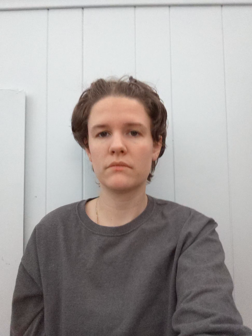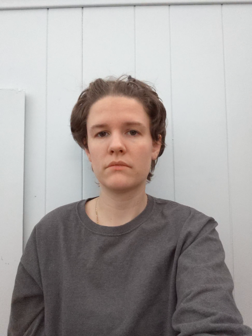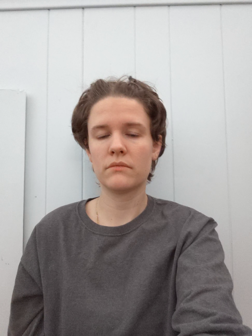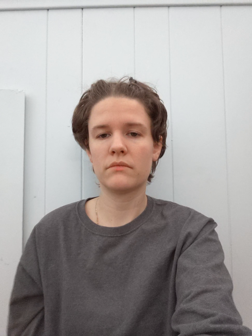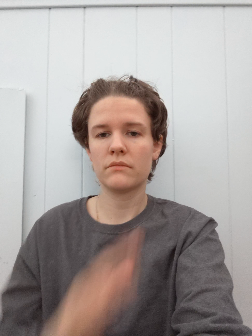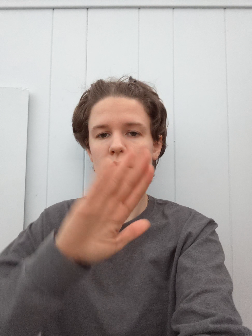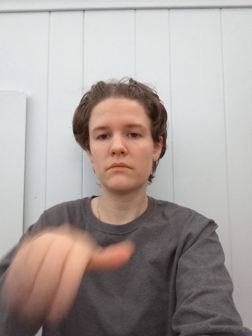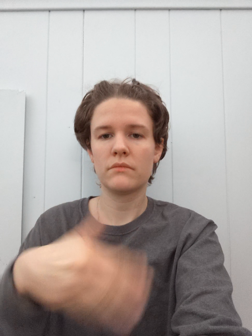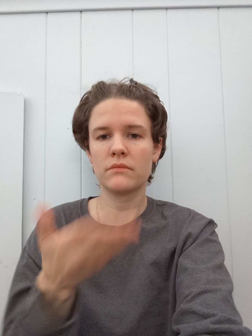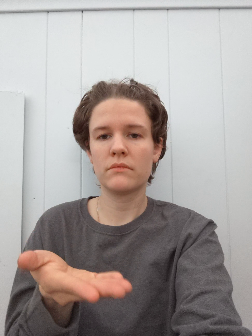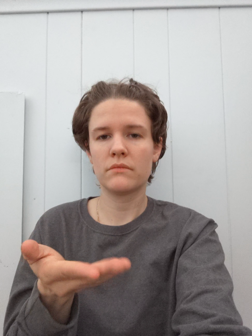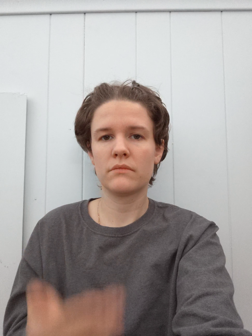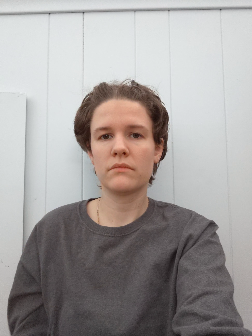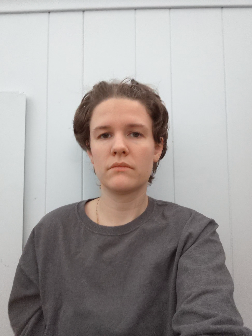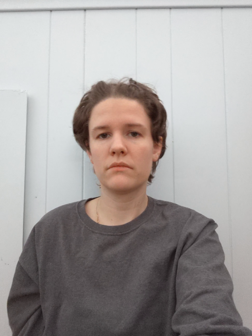all